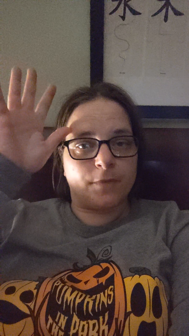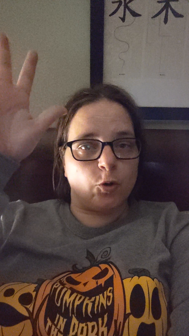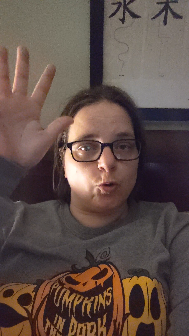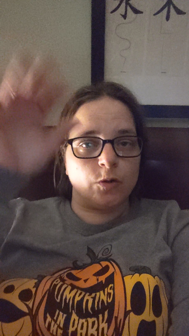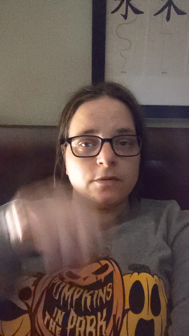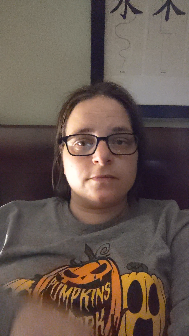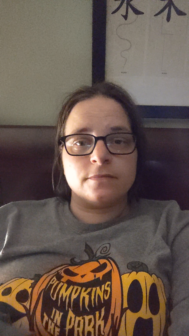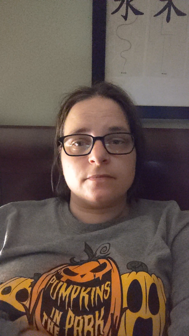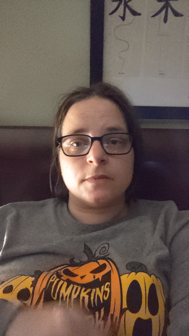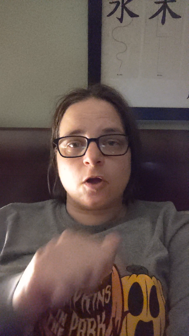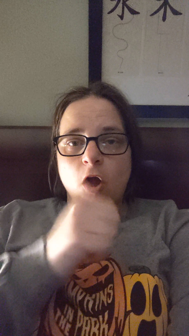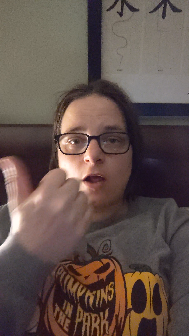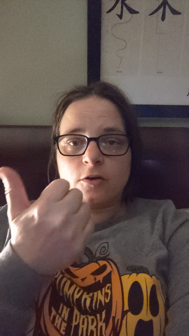other